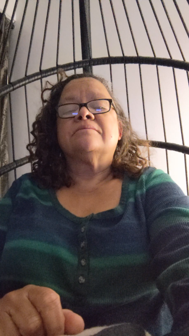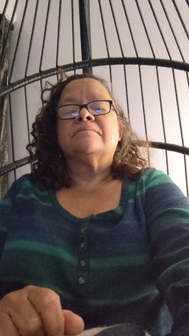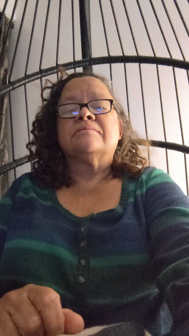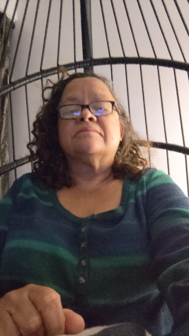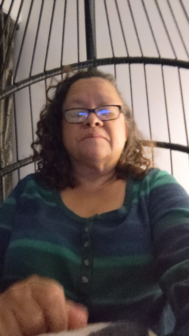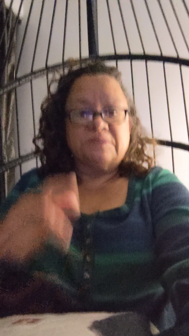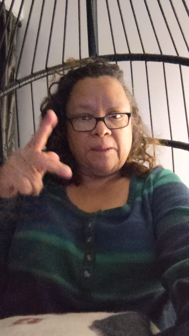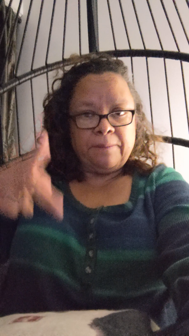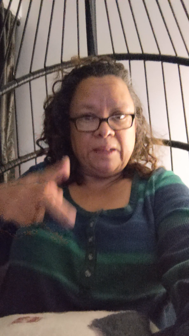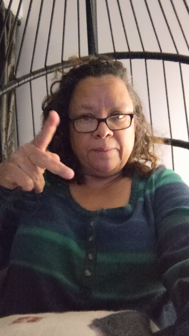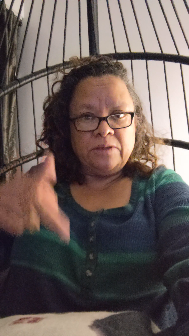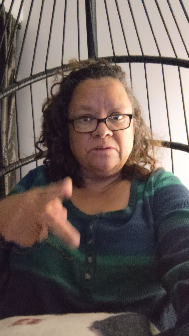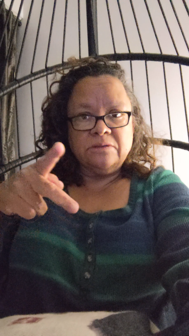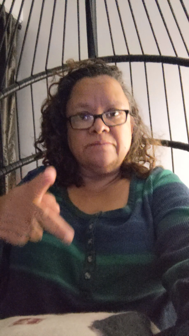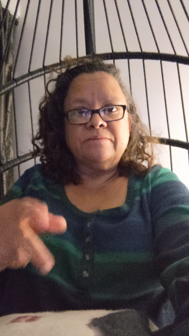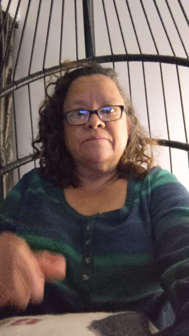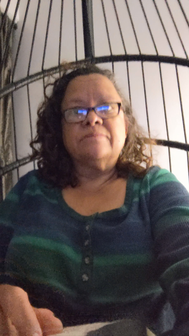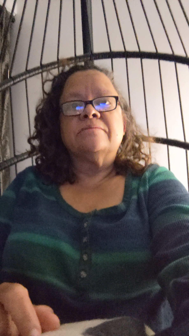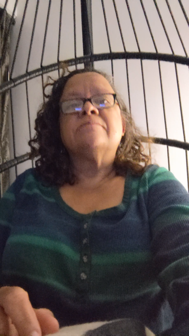people